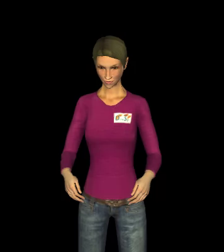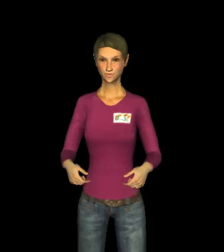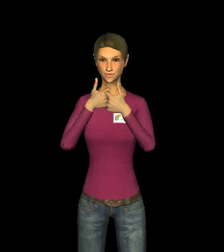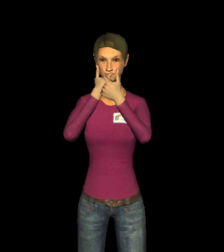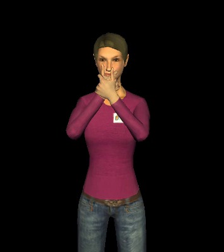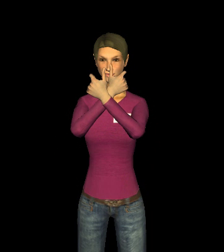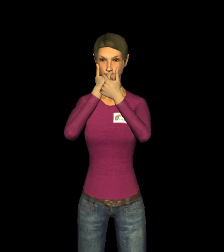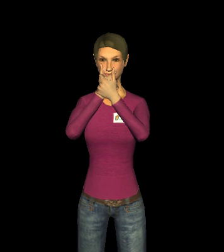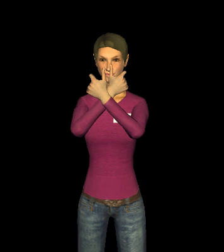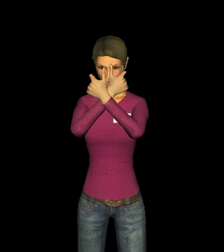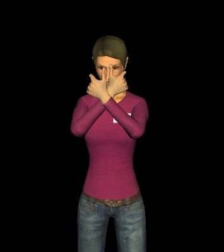يضحك